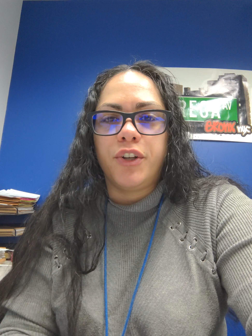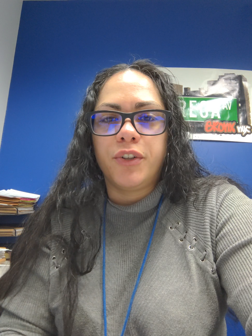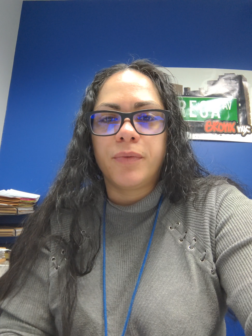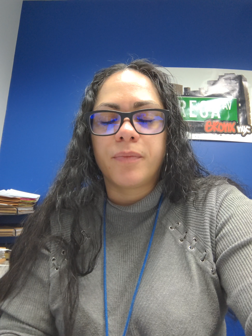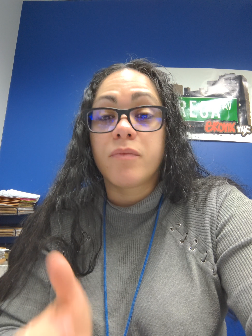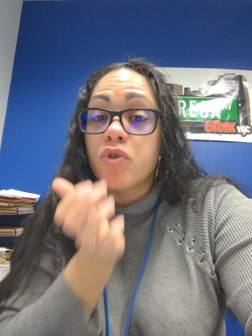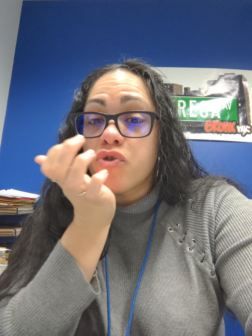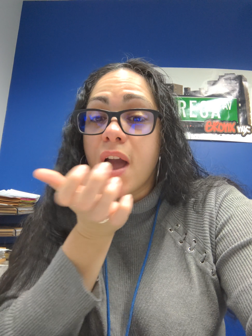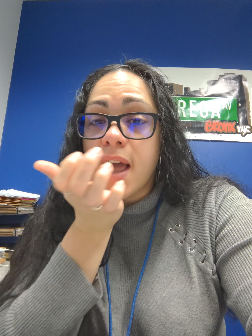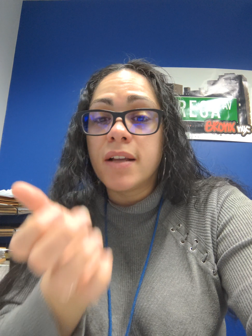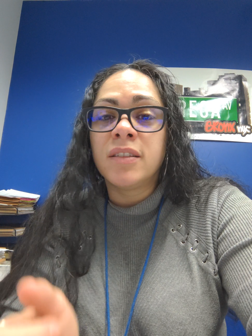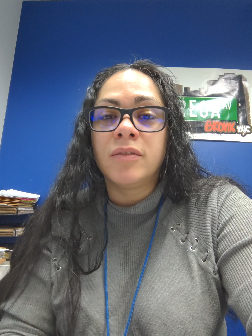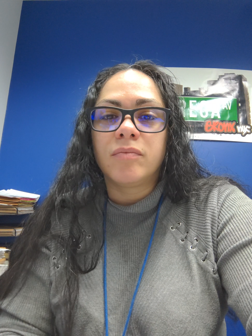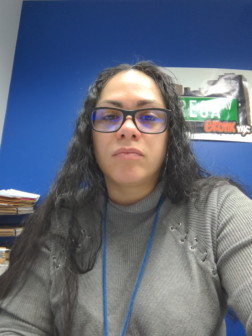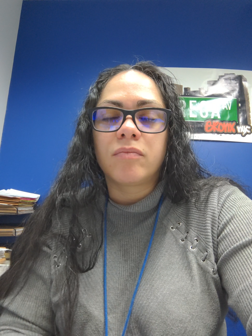grass